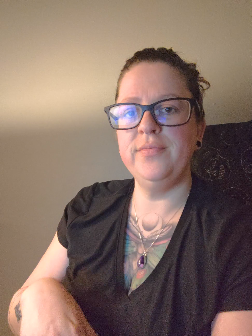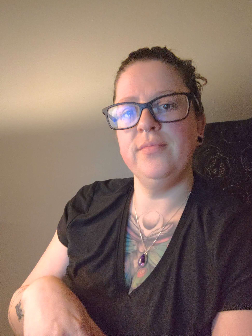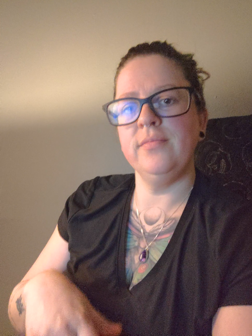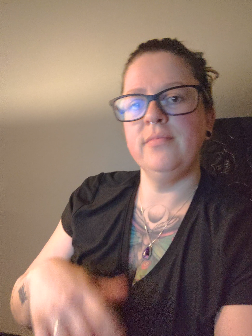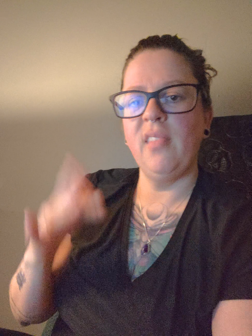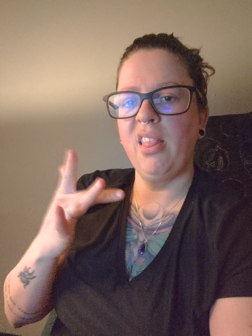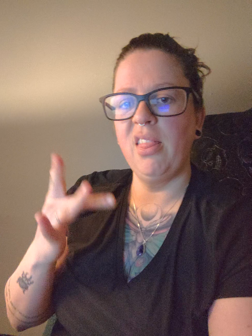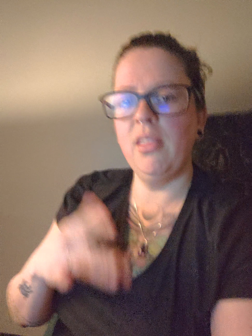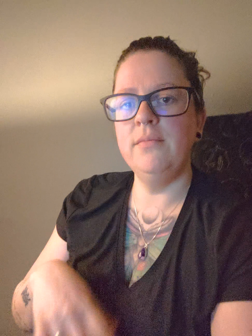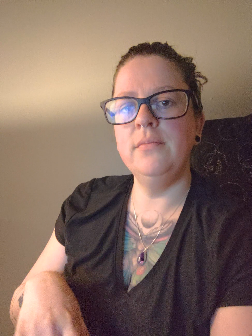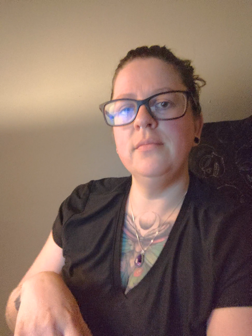yucky